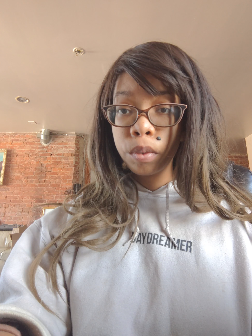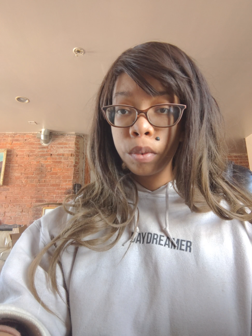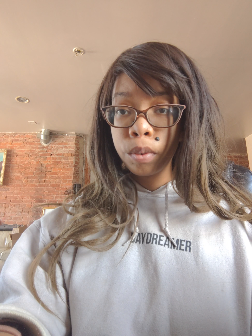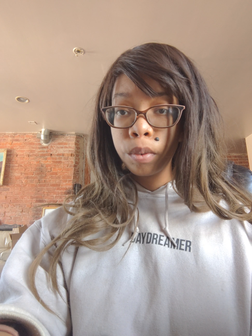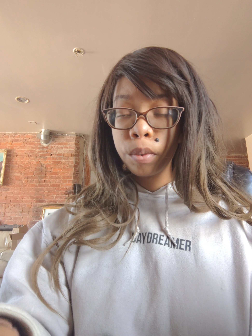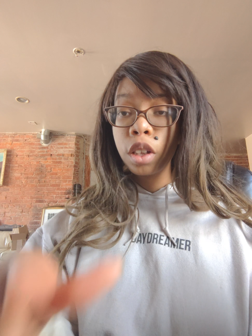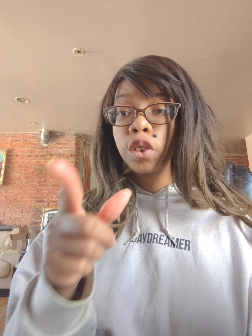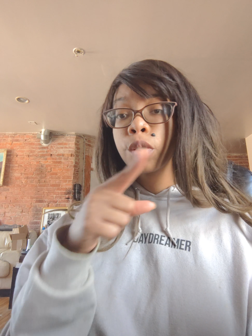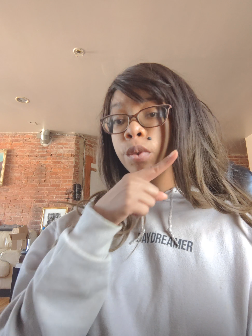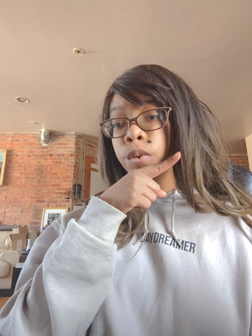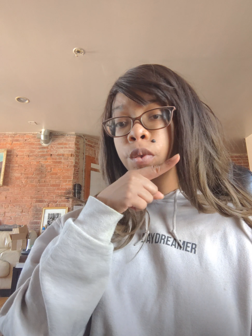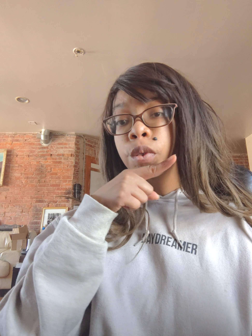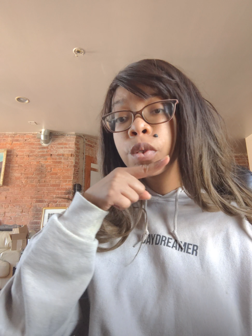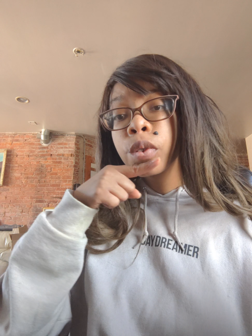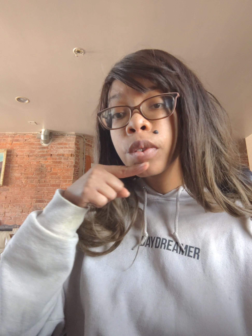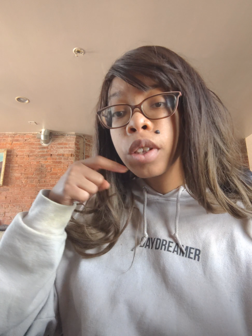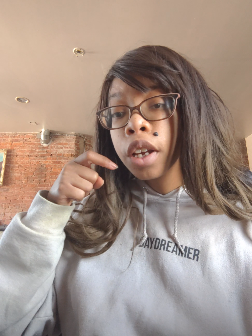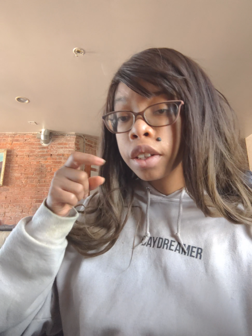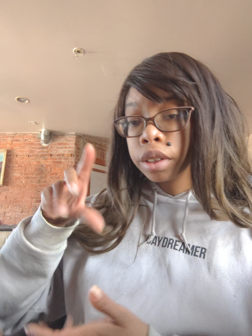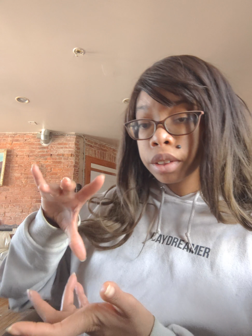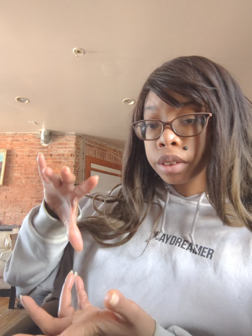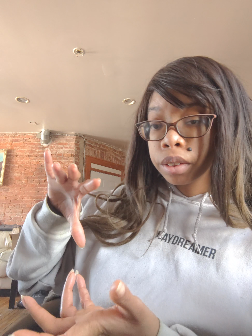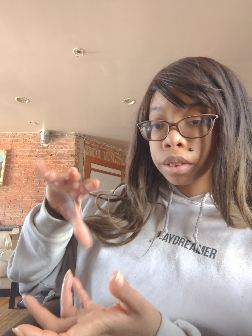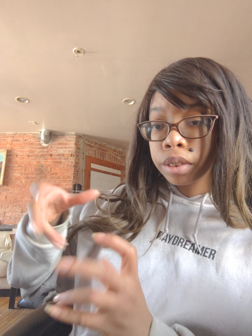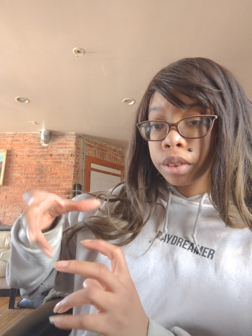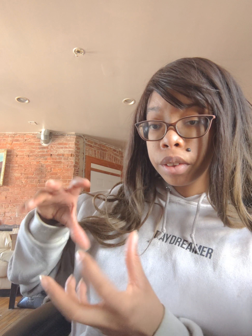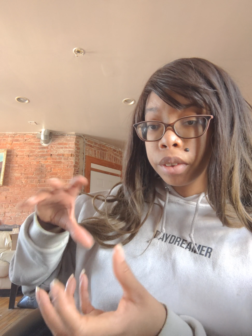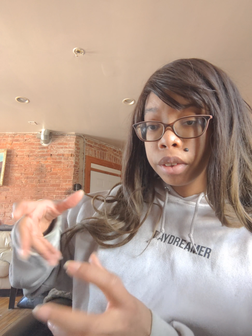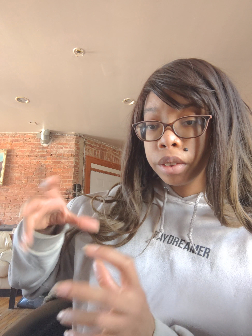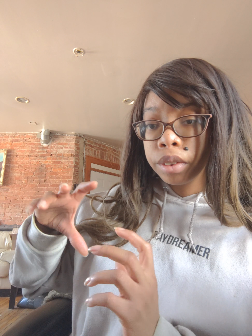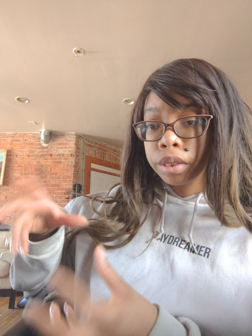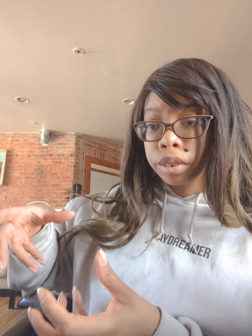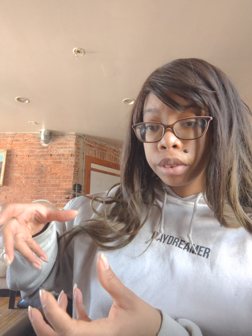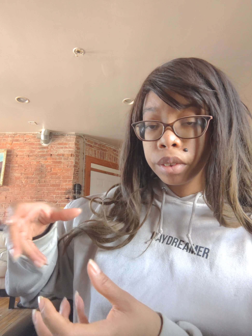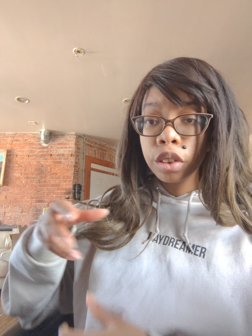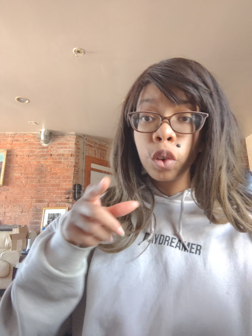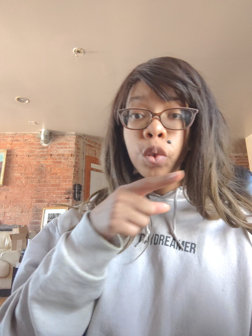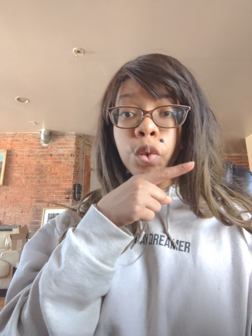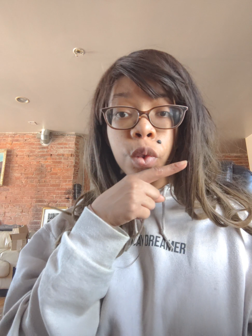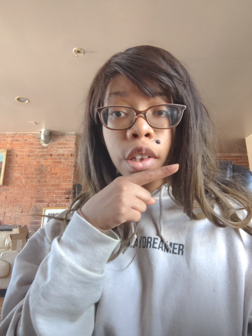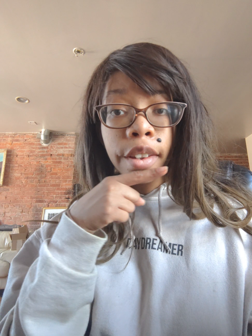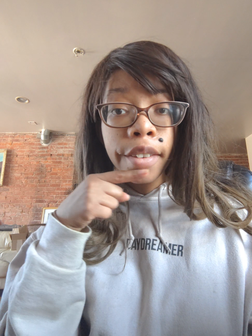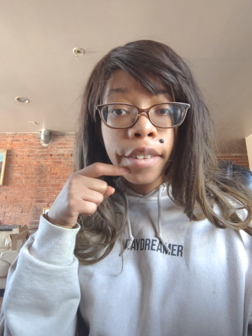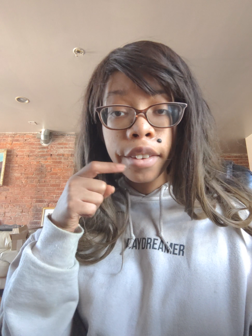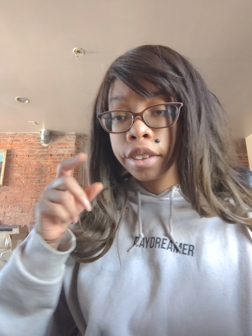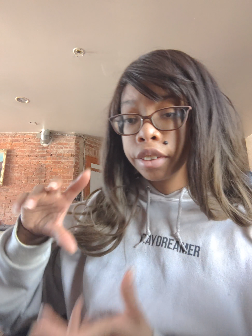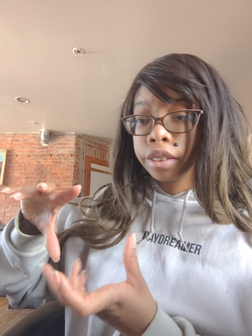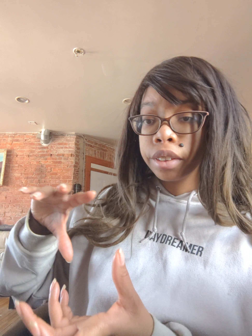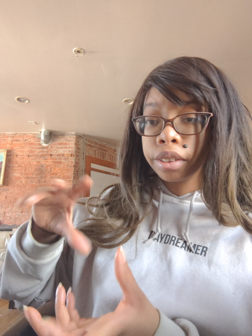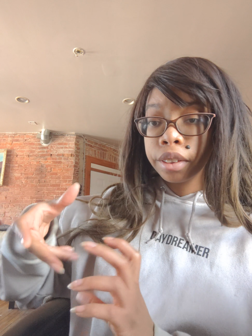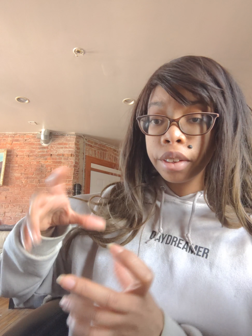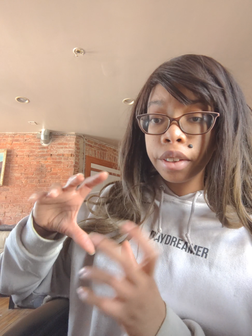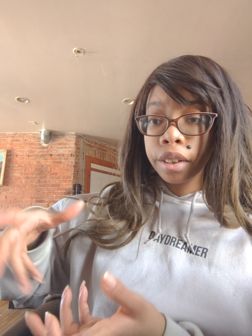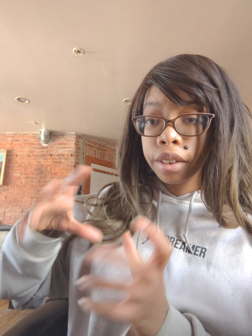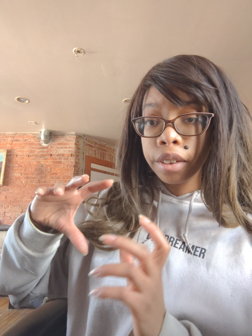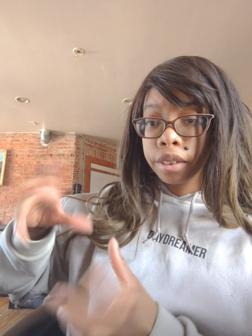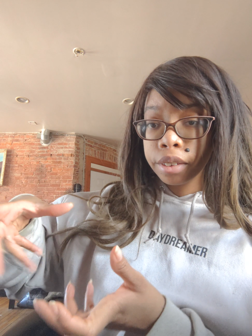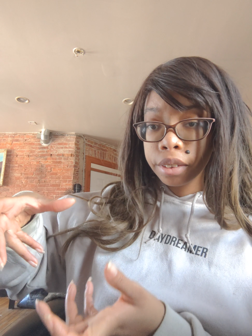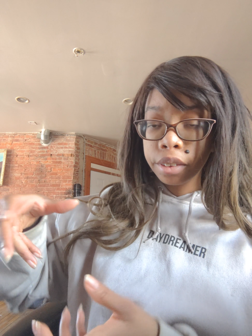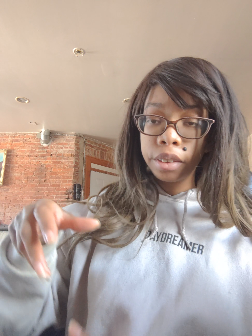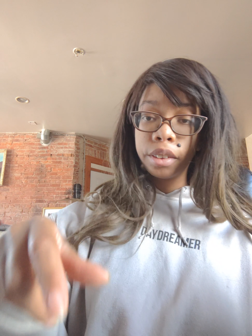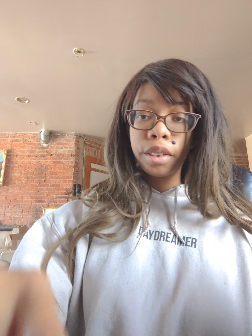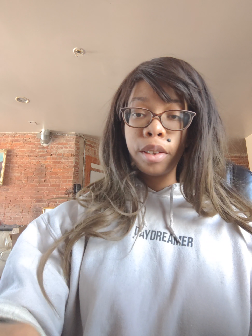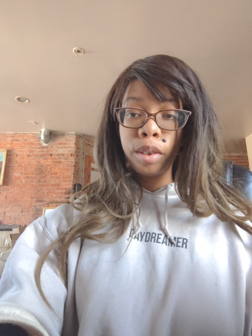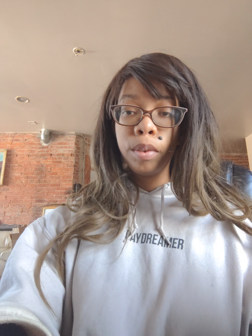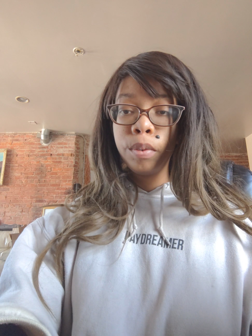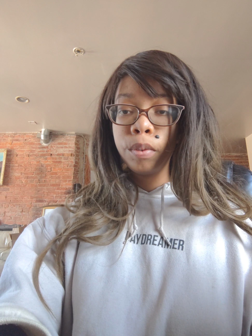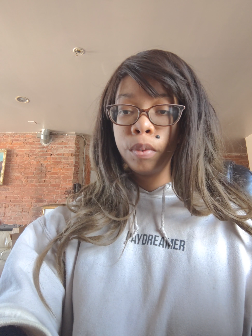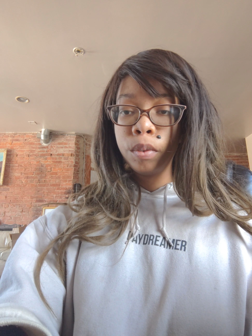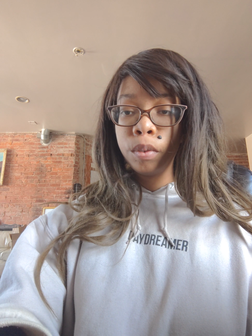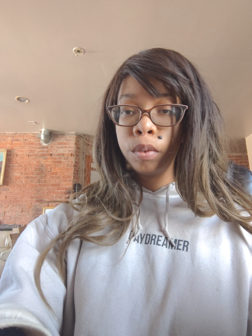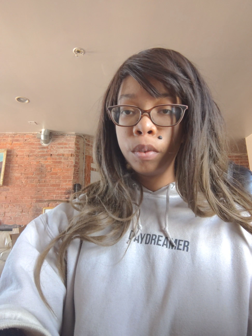dryer